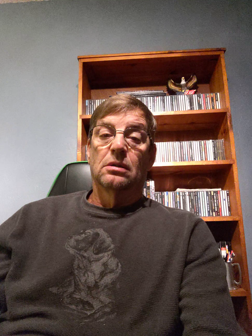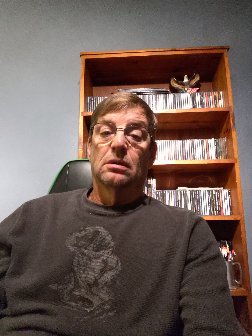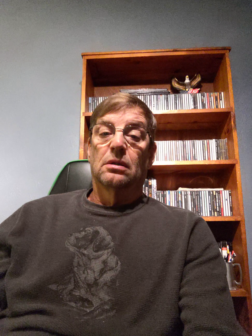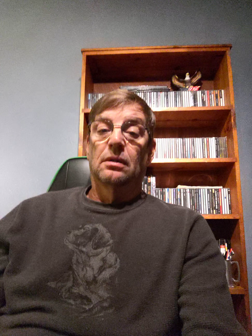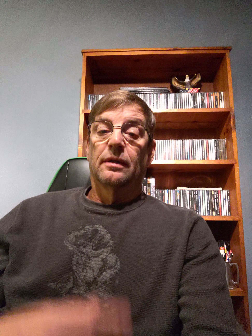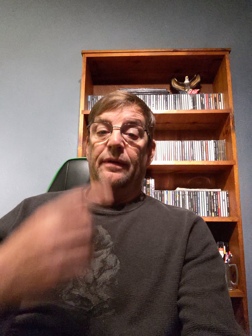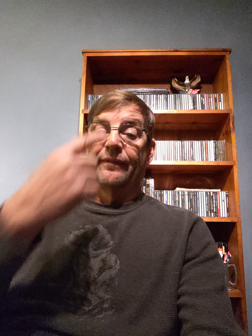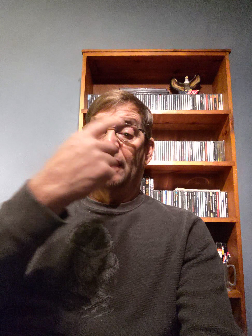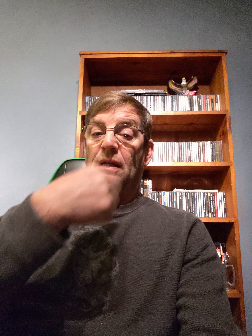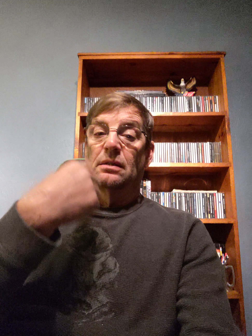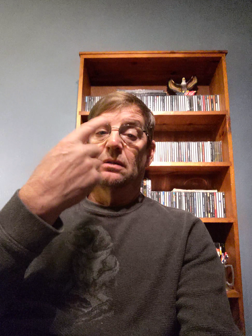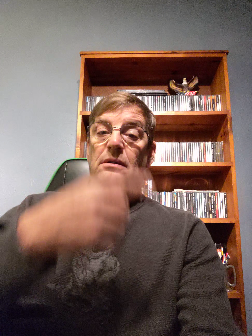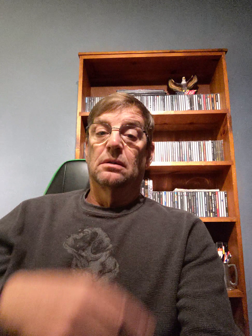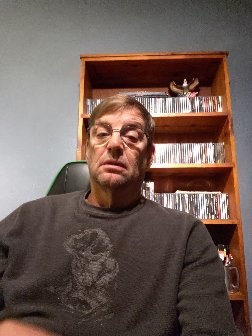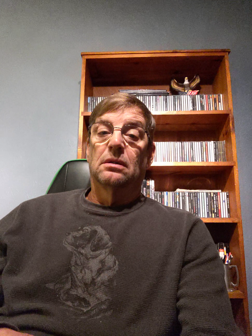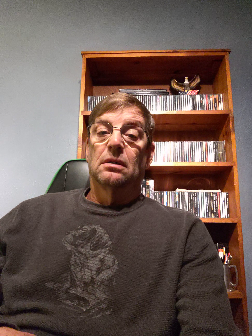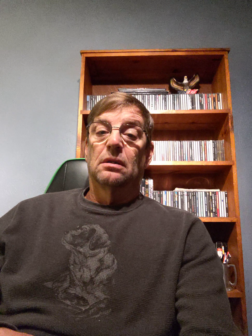face